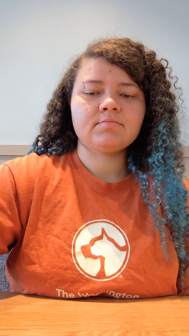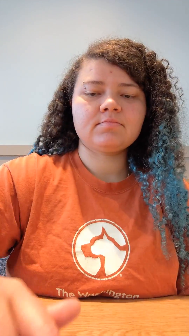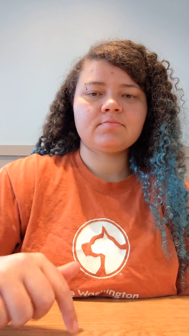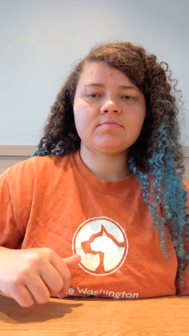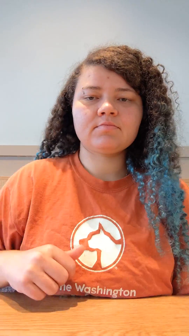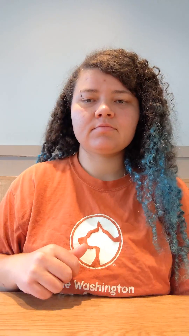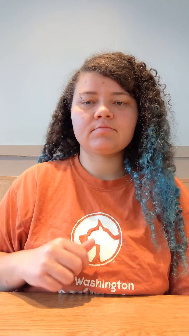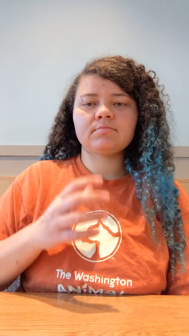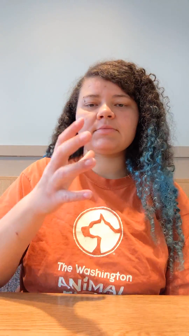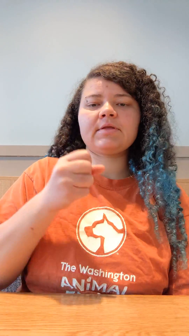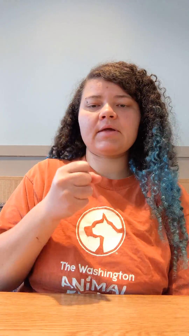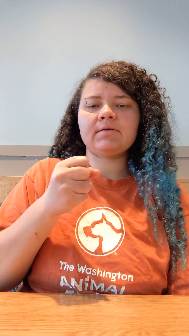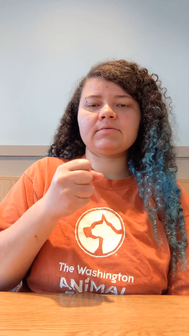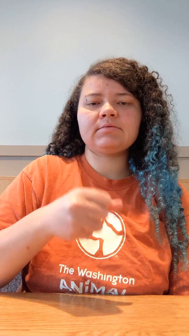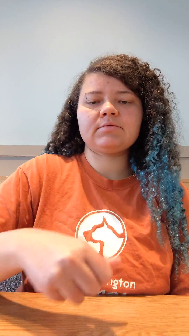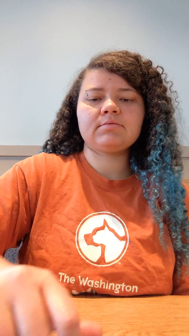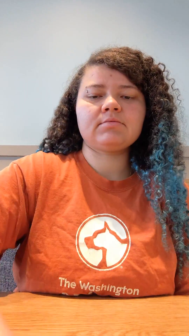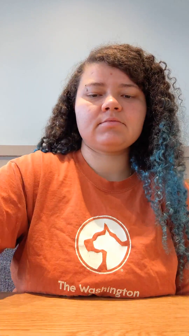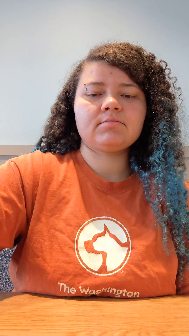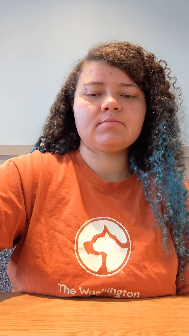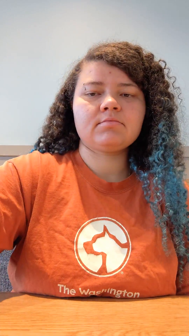get